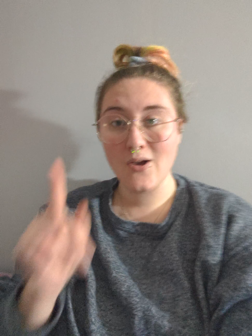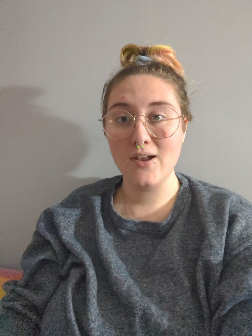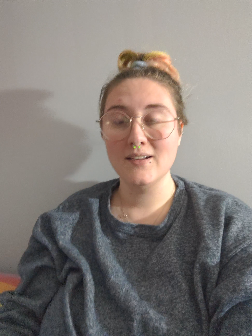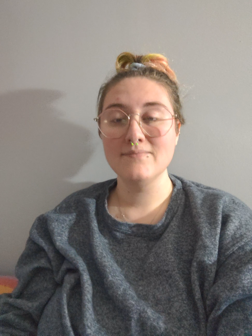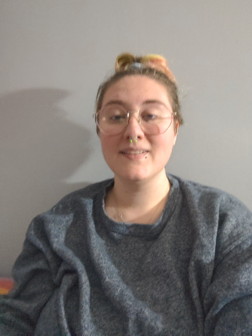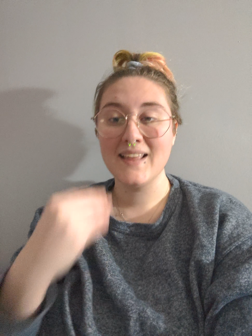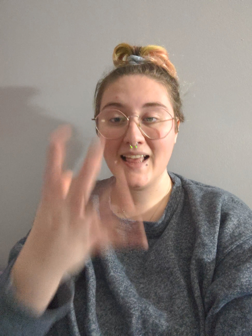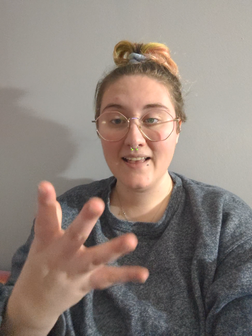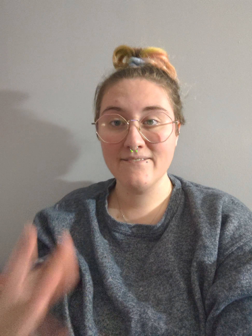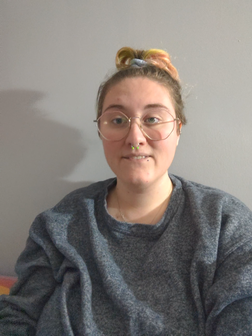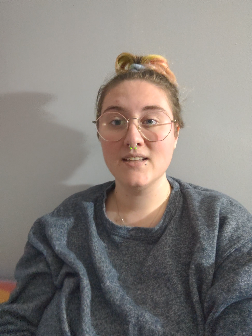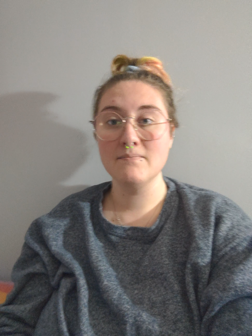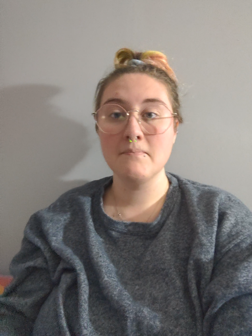give